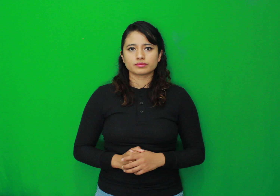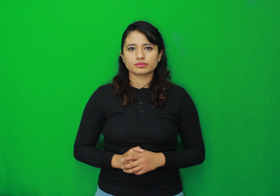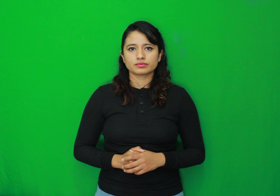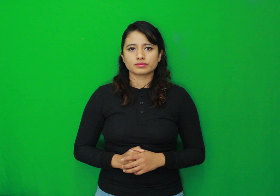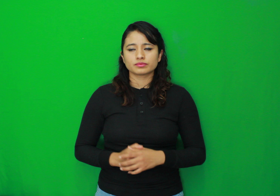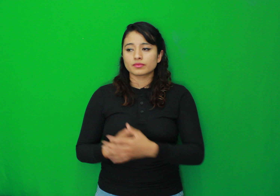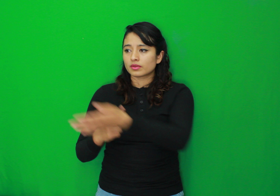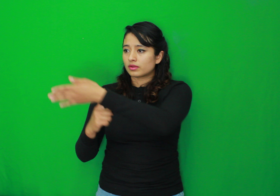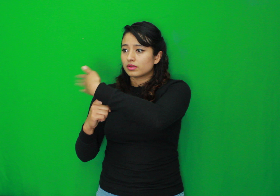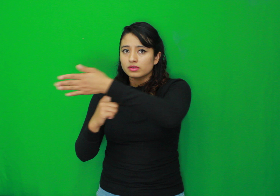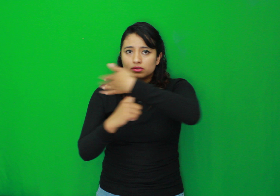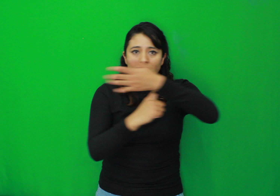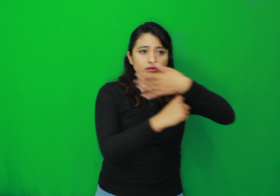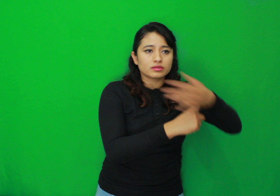ambulancia